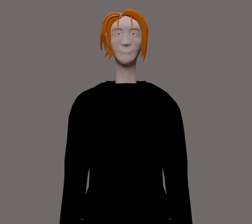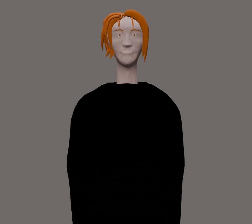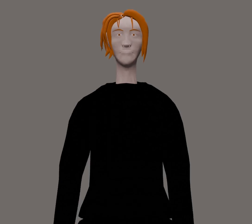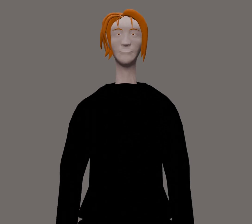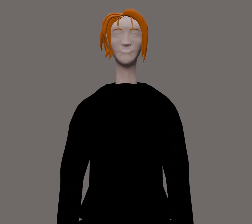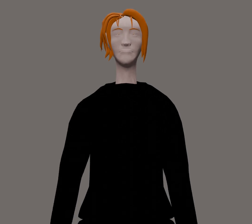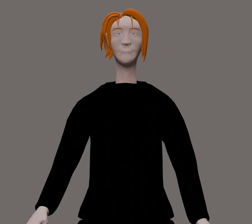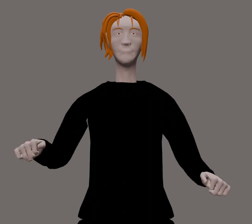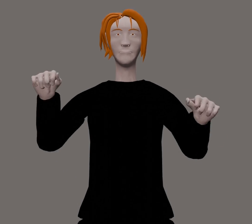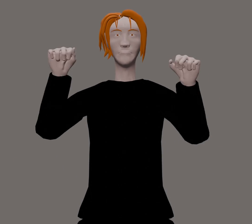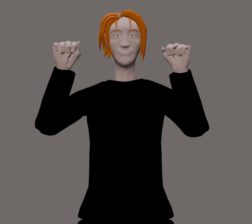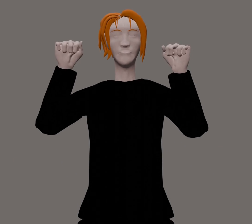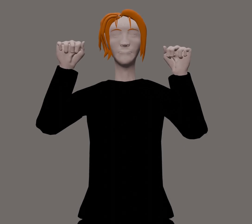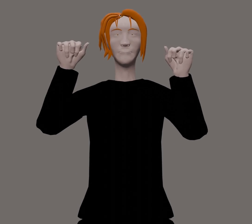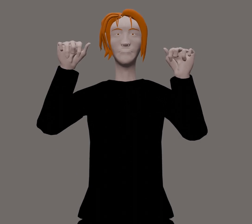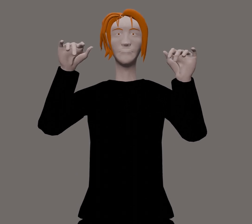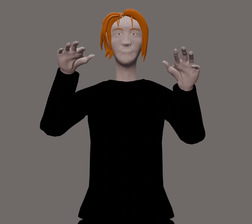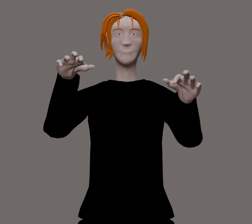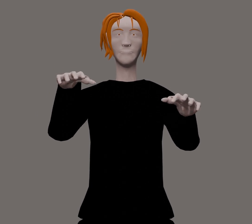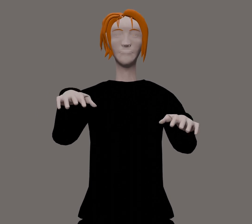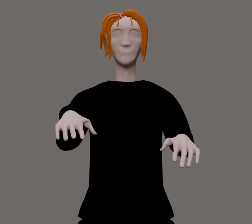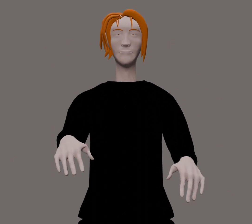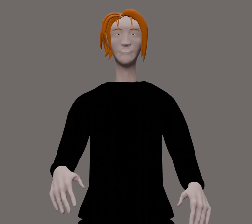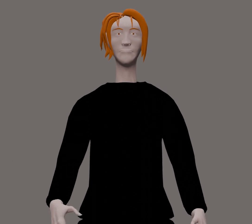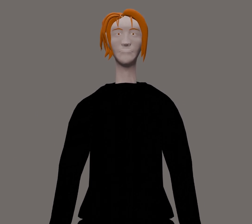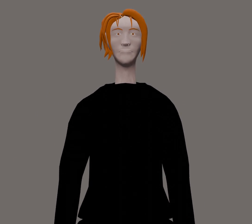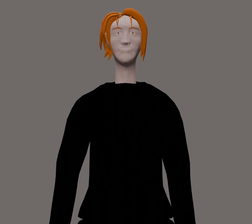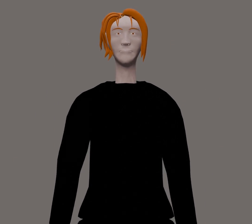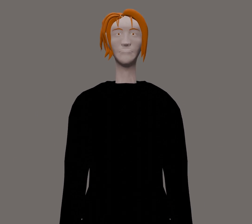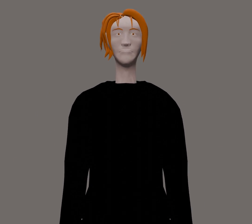Bawl (Cry)